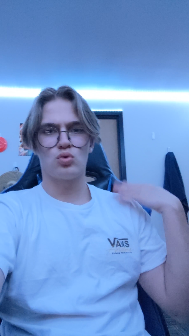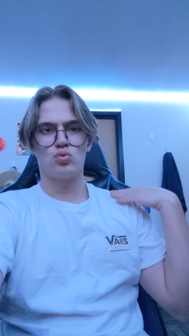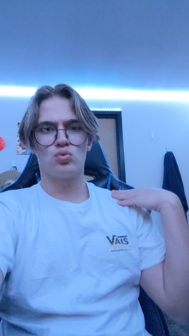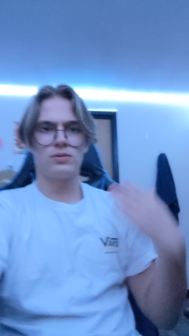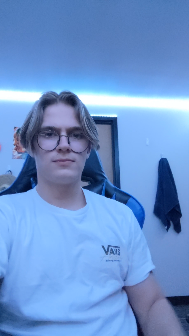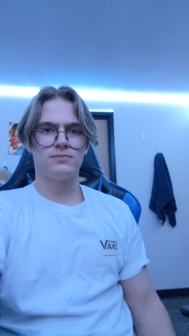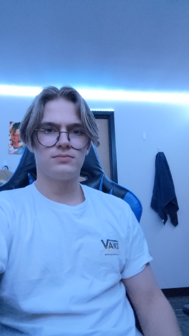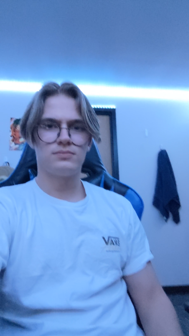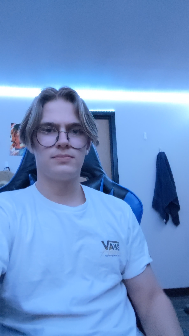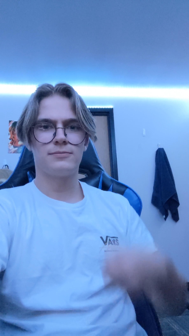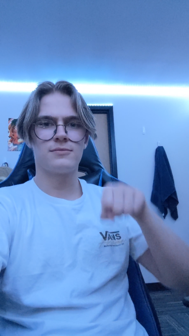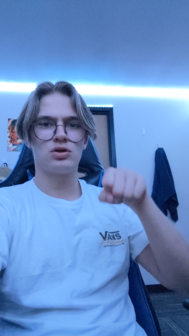motorcycle